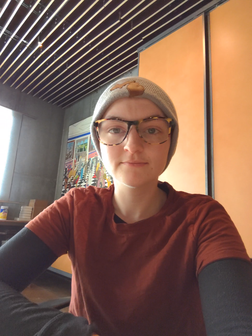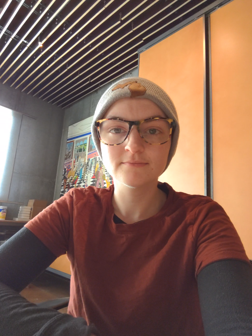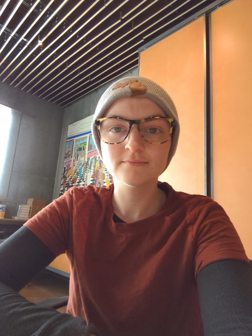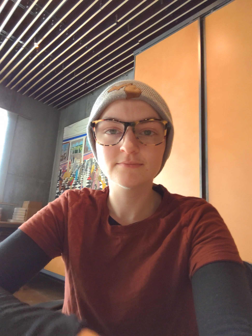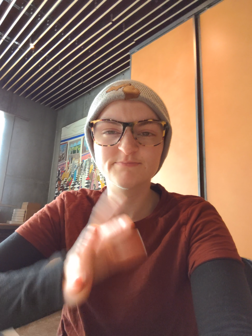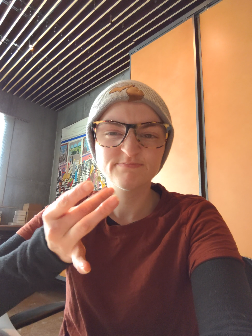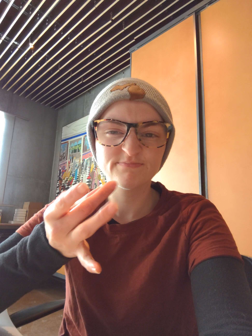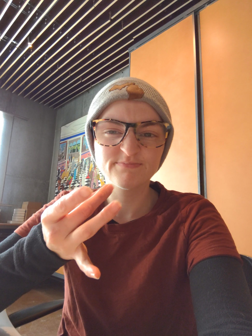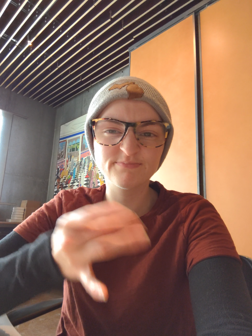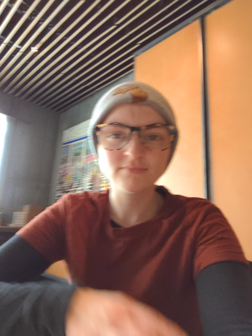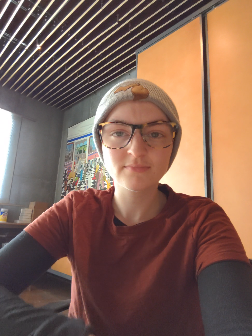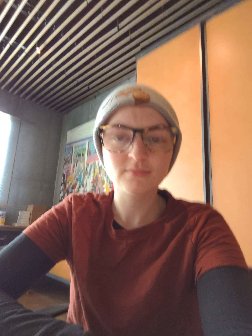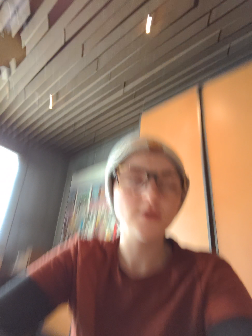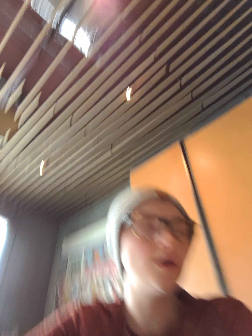sticky